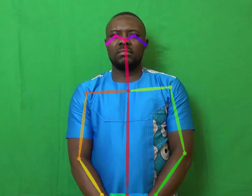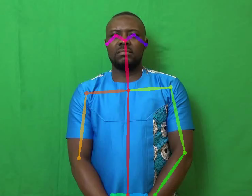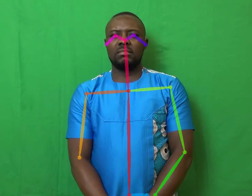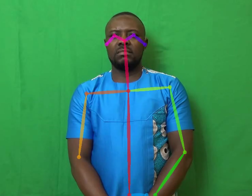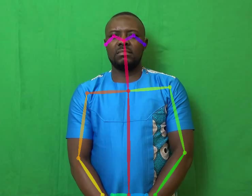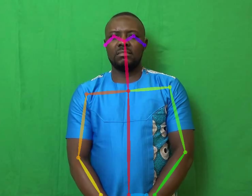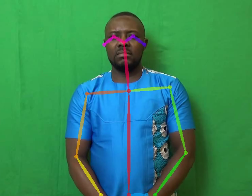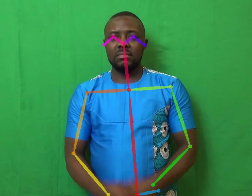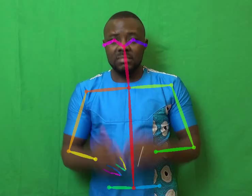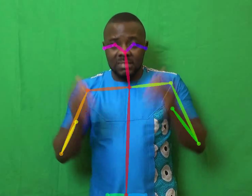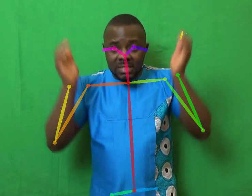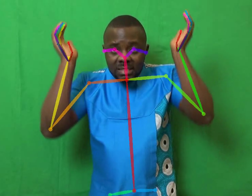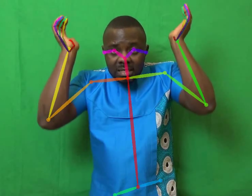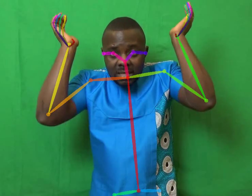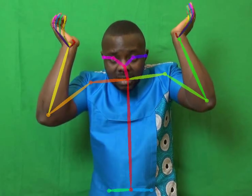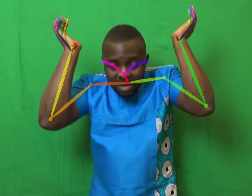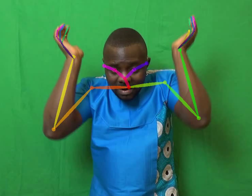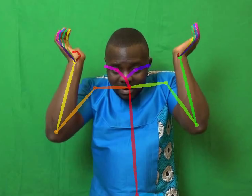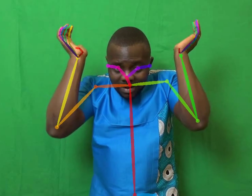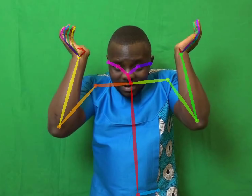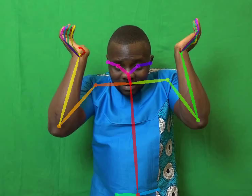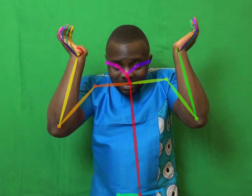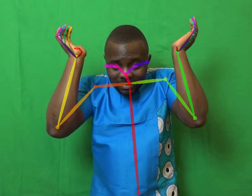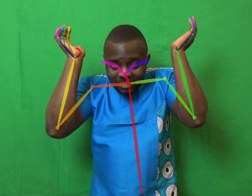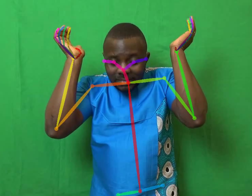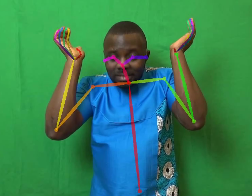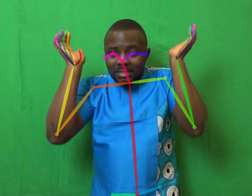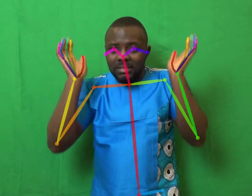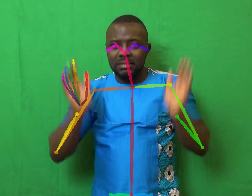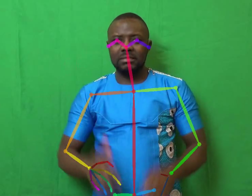carry